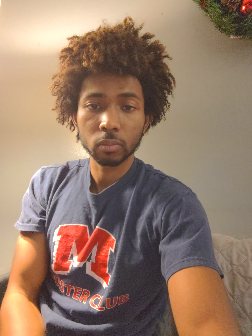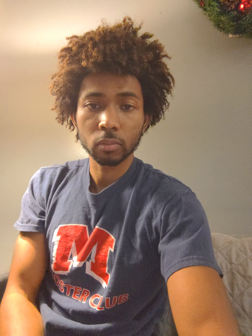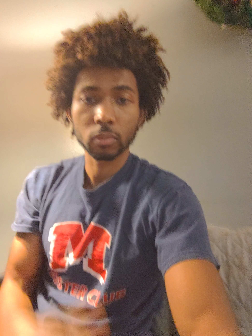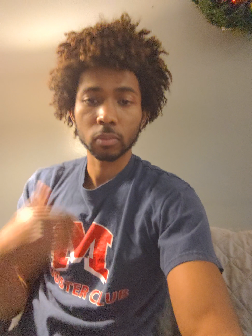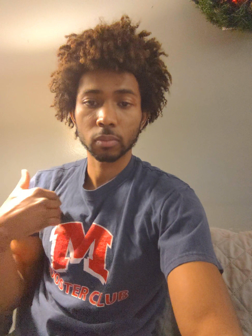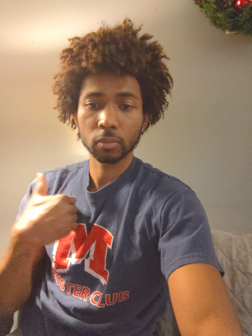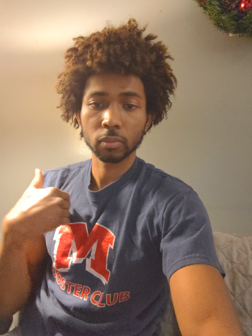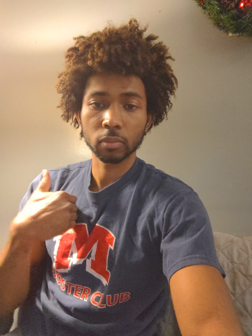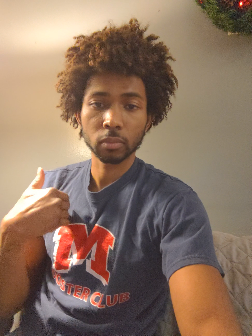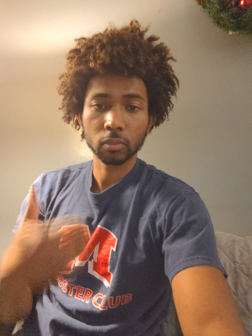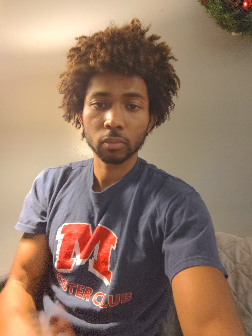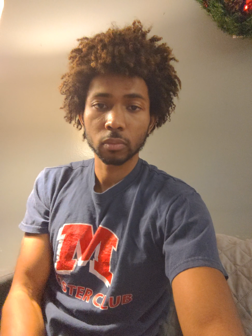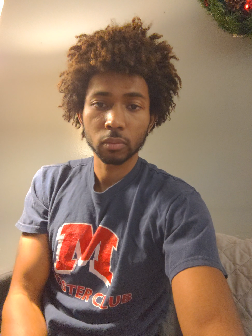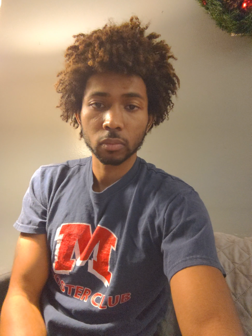animal